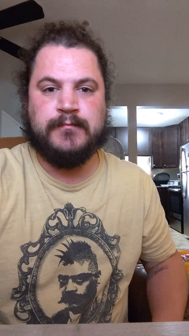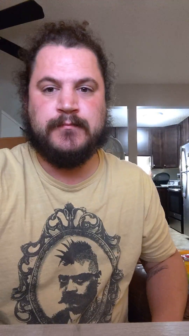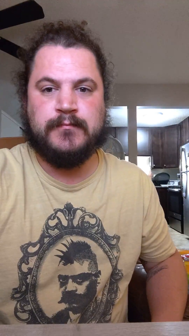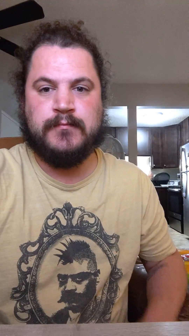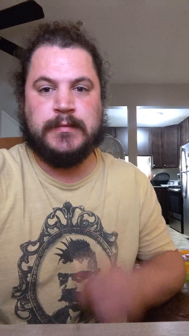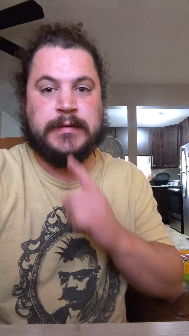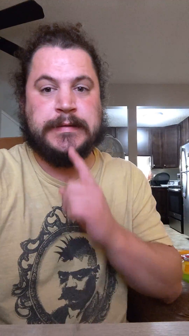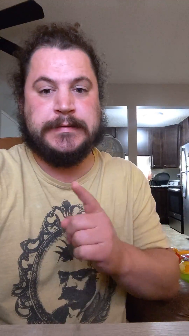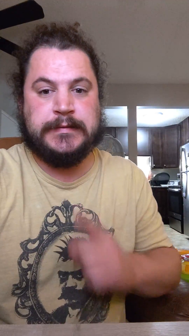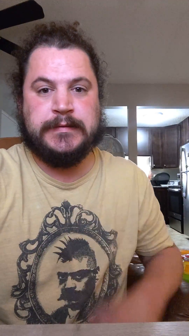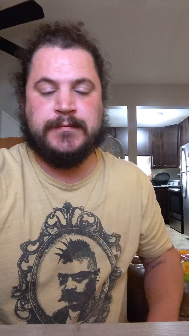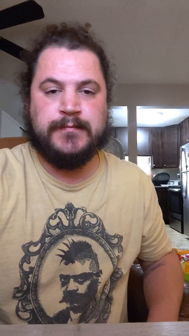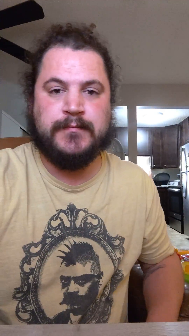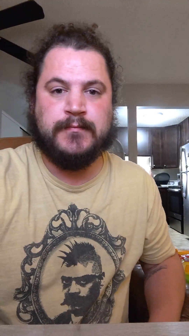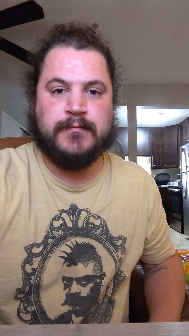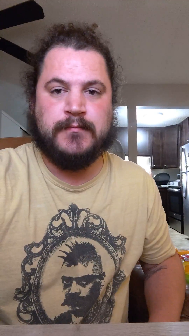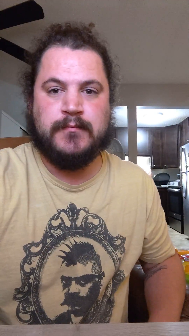is